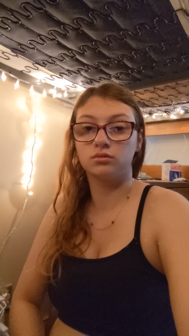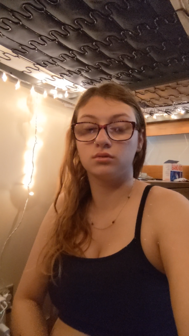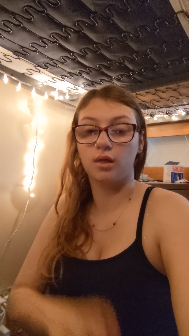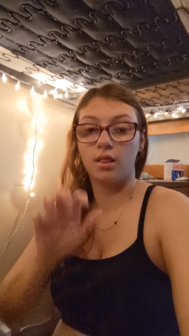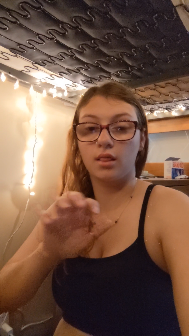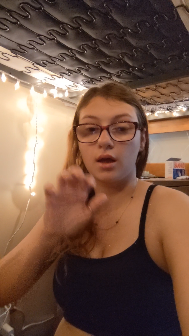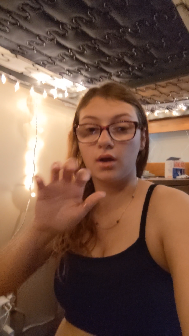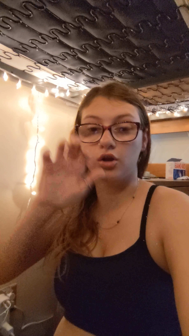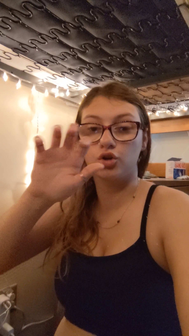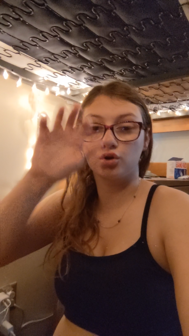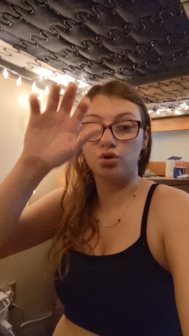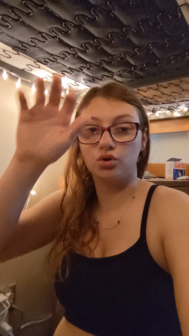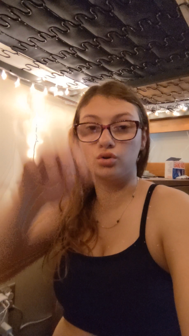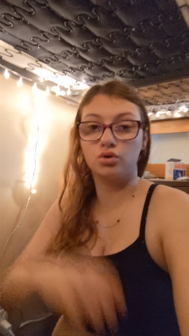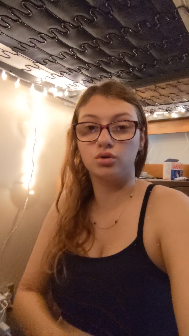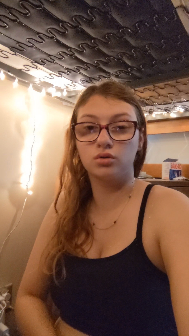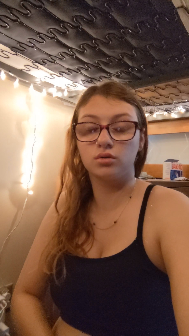ladder